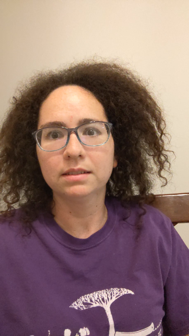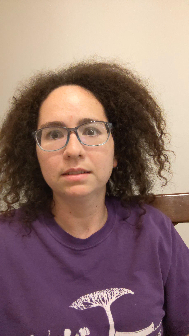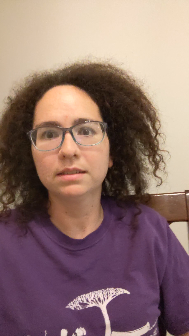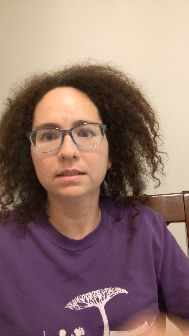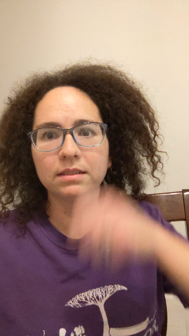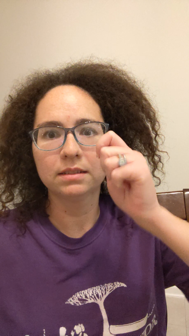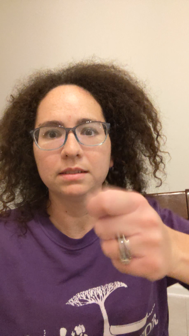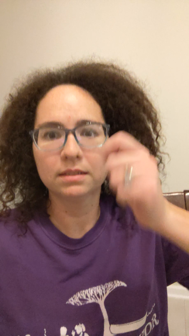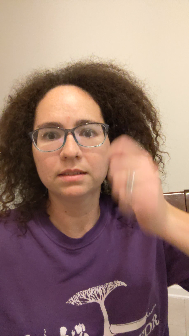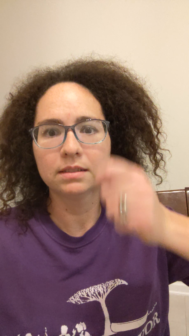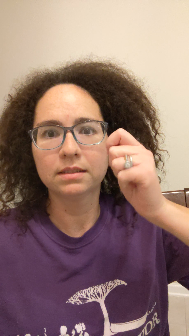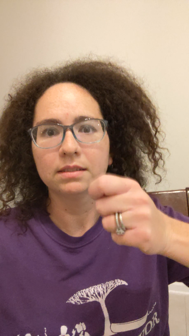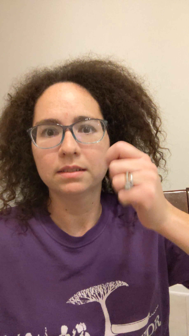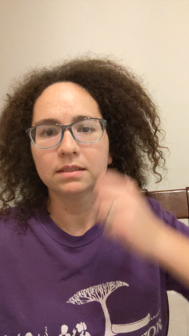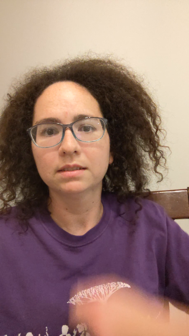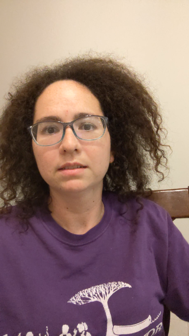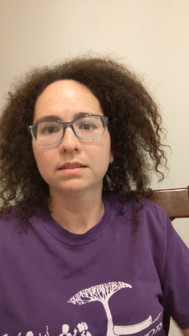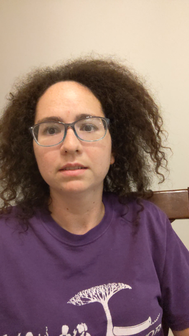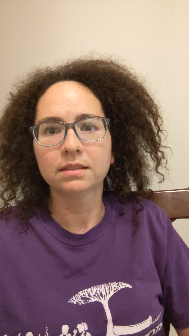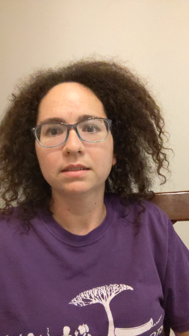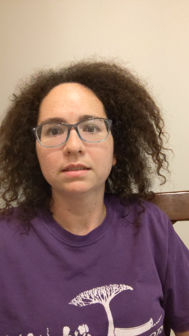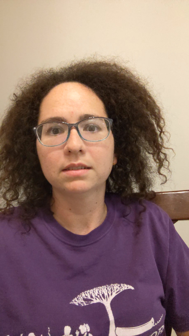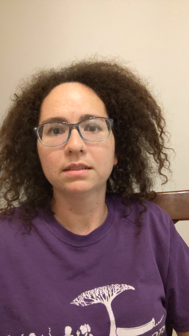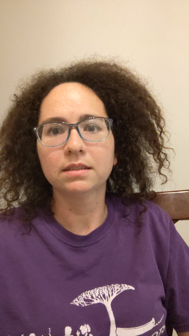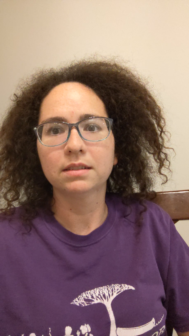cart